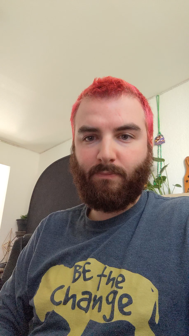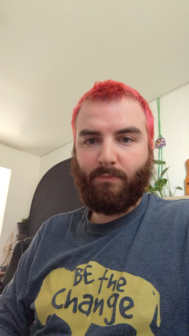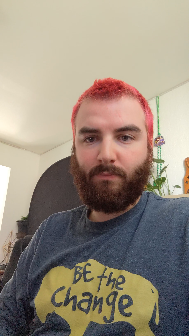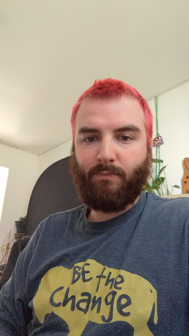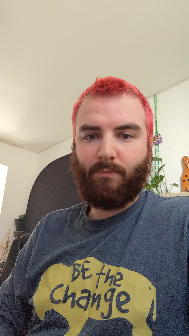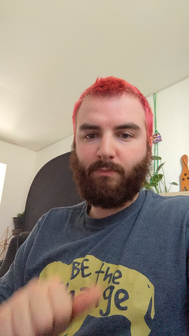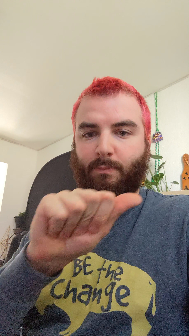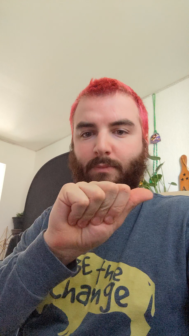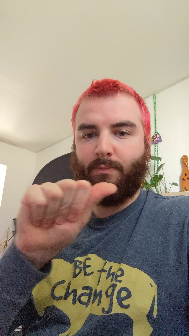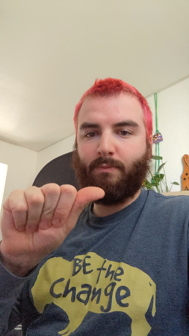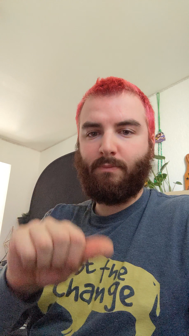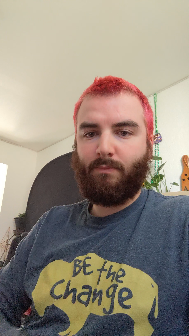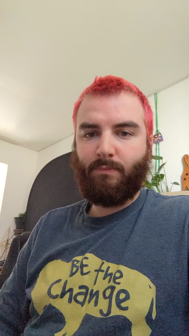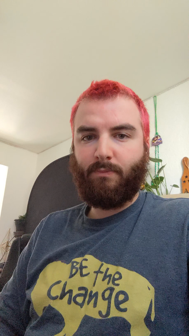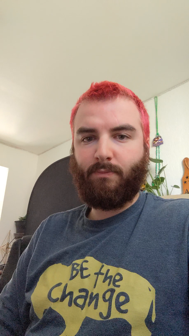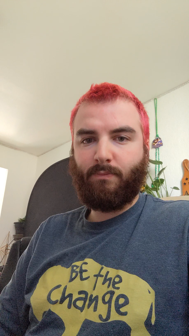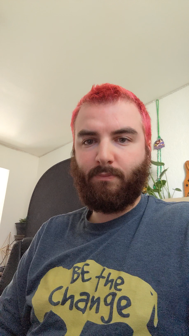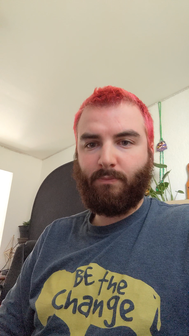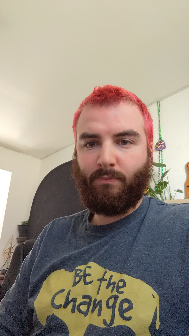a